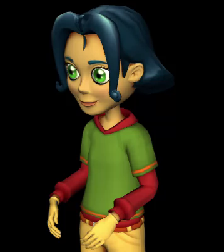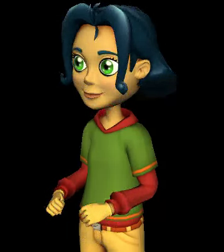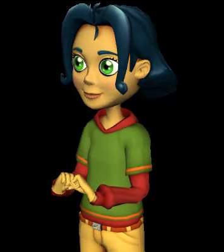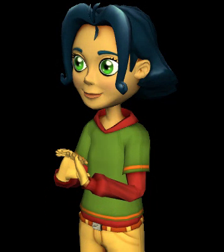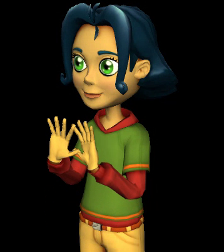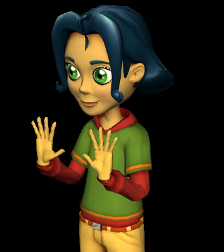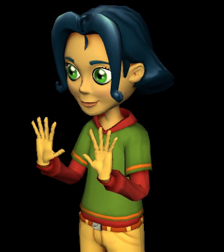واضح